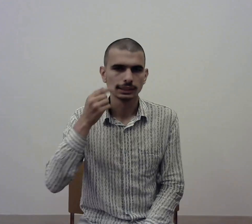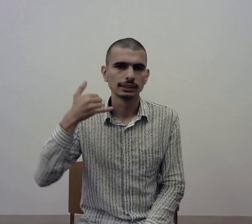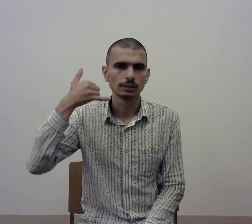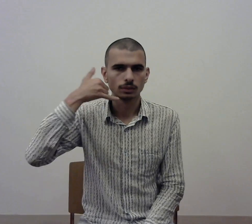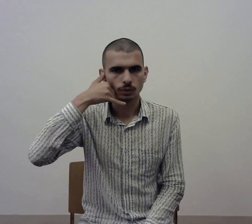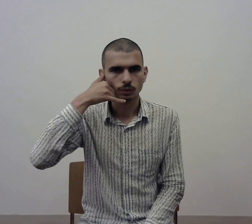telefon